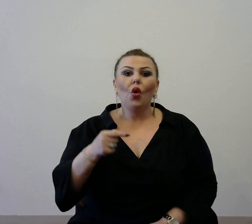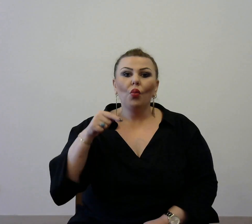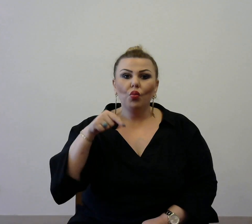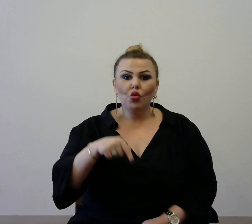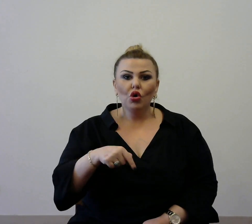bura